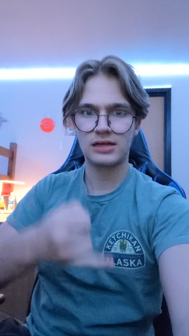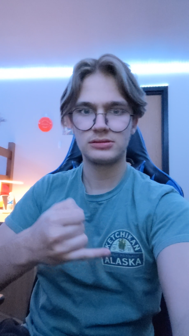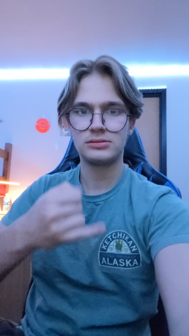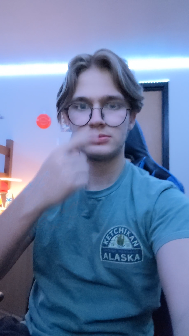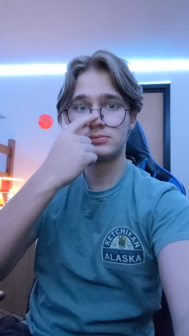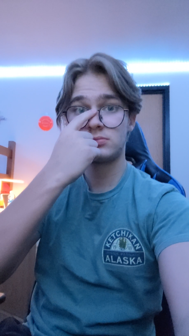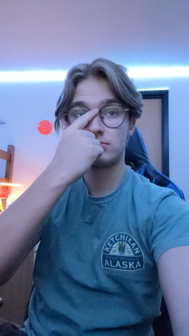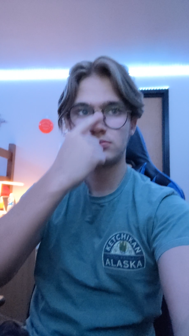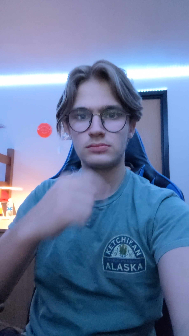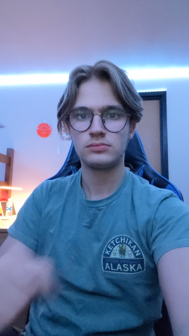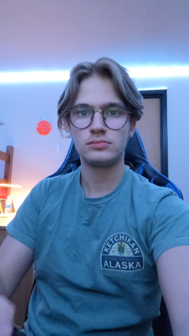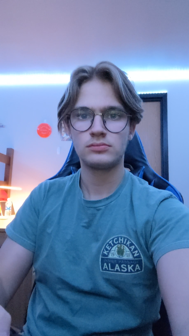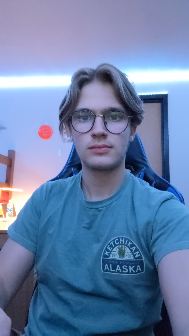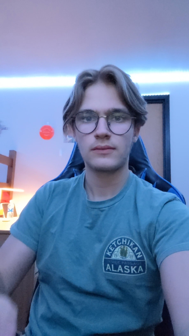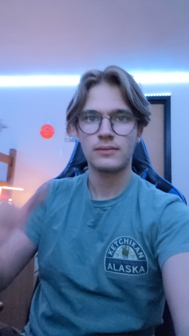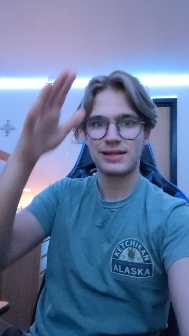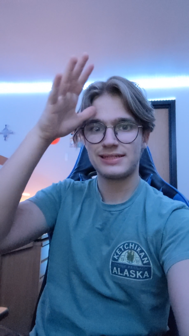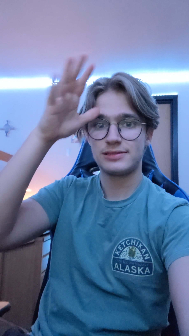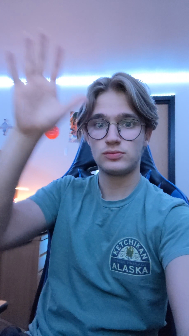deer